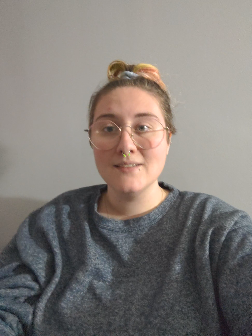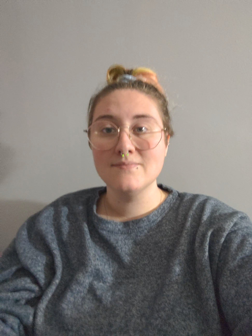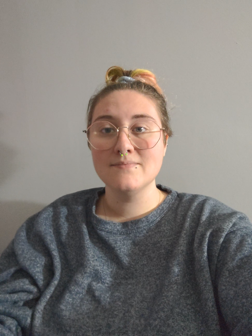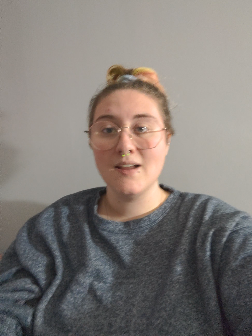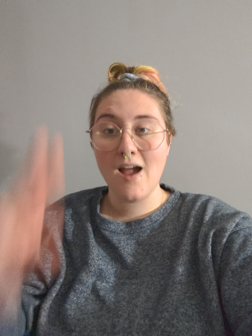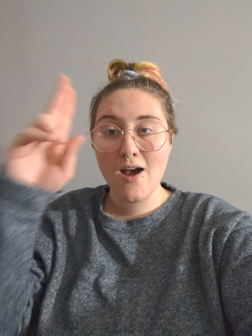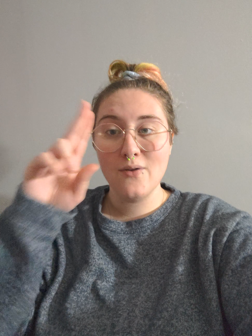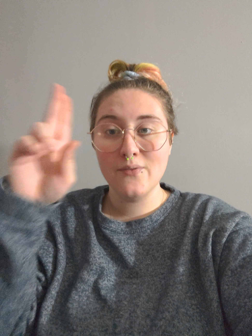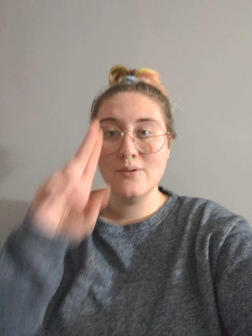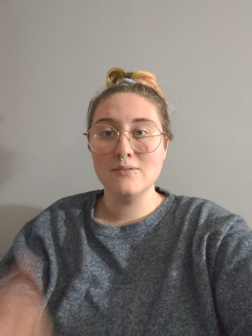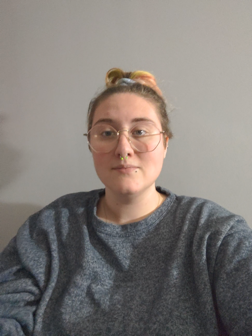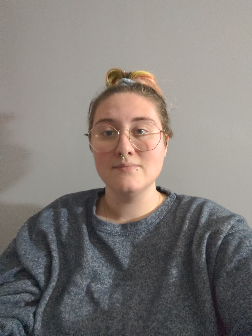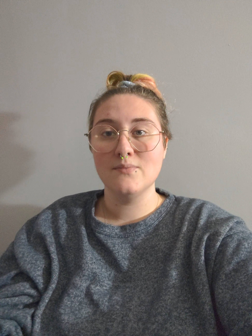uncle